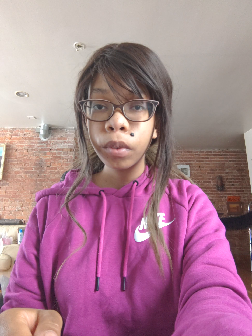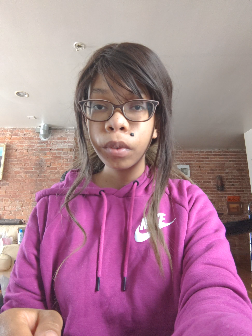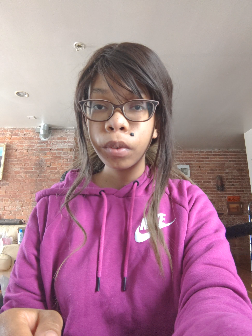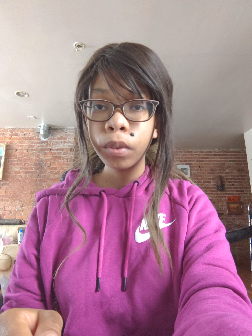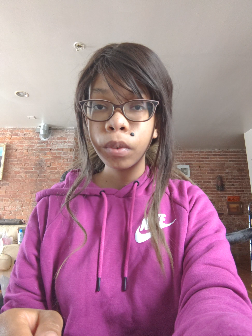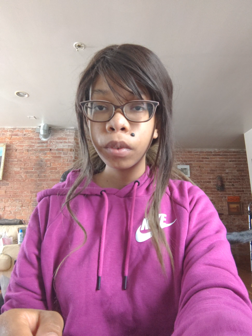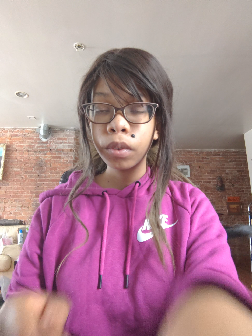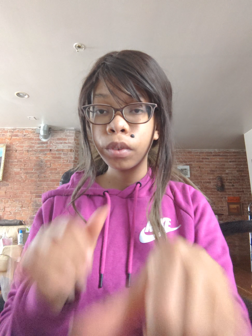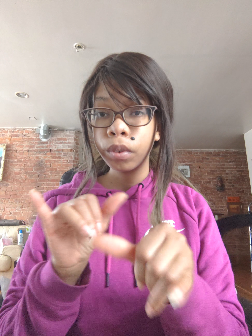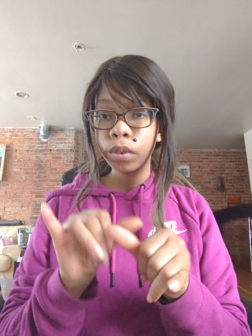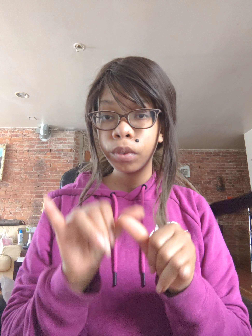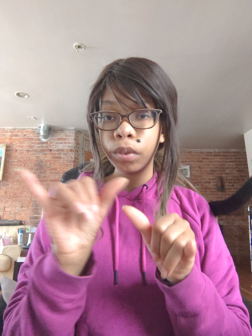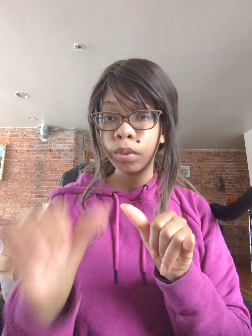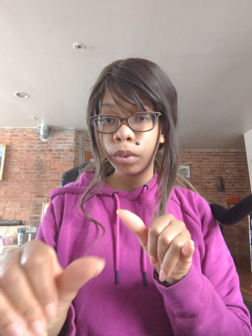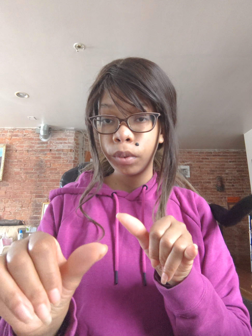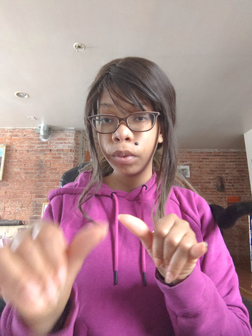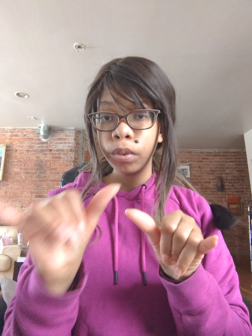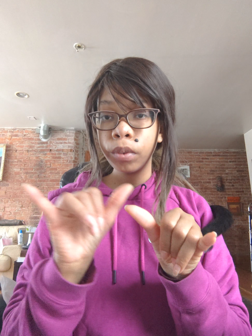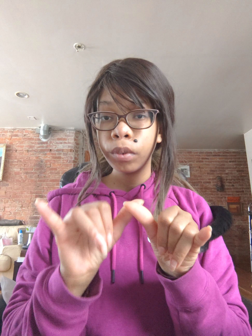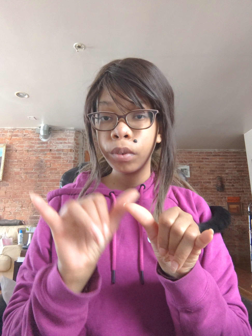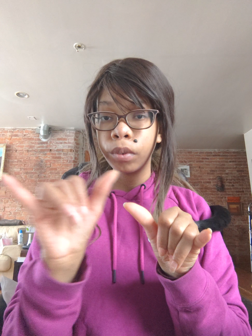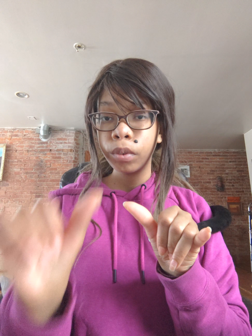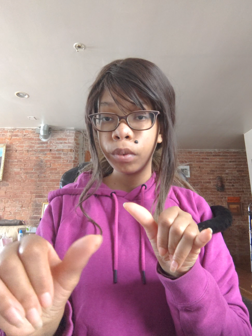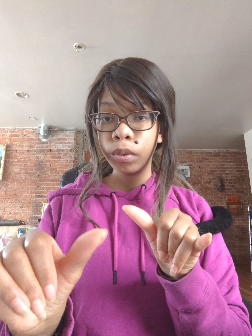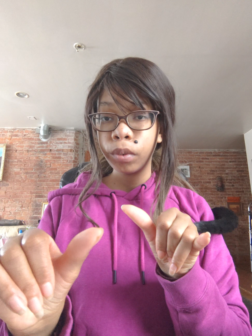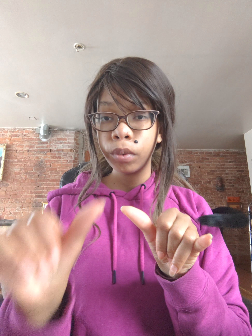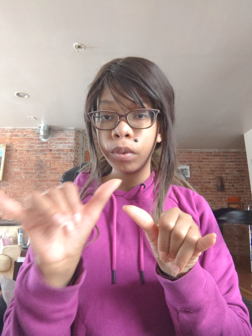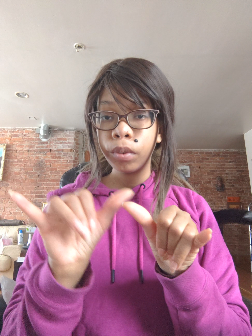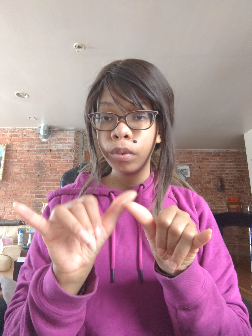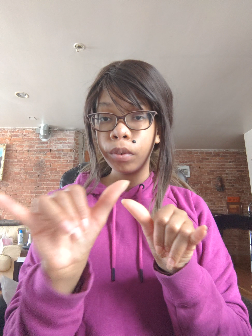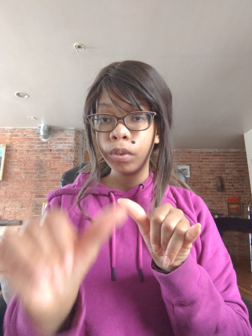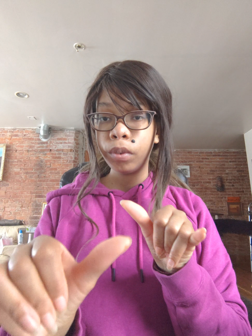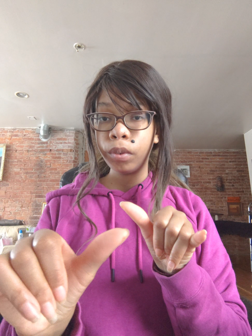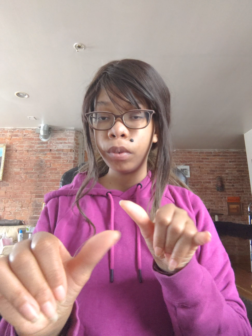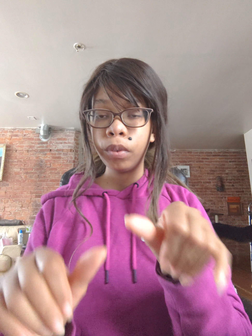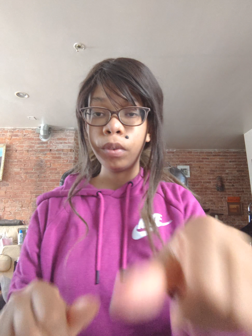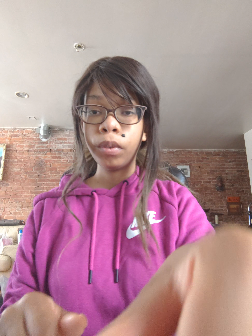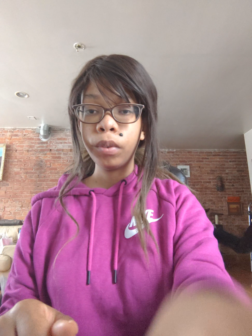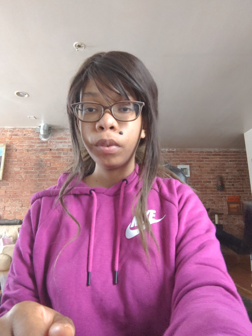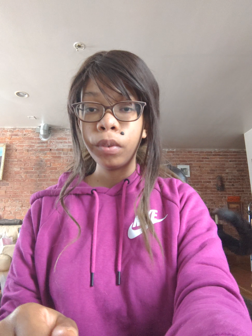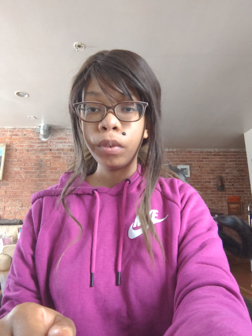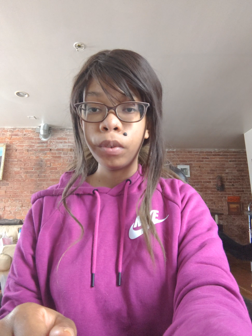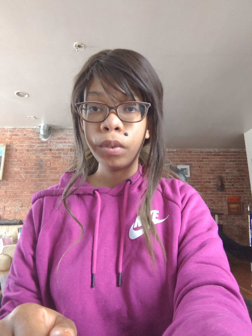stay